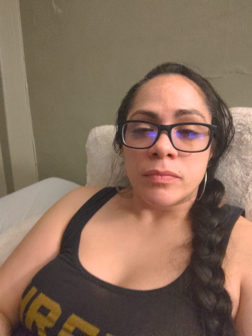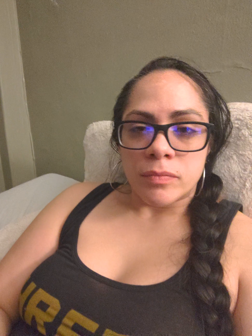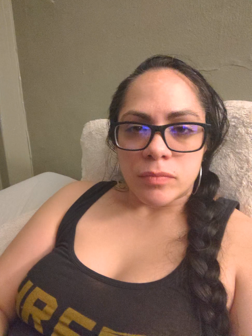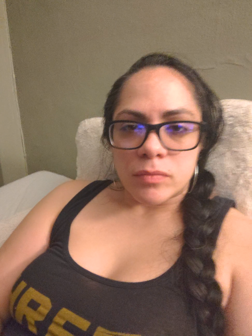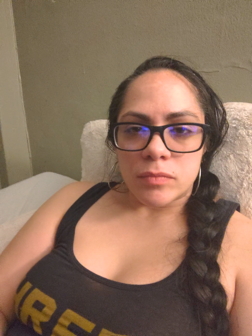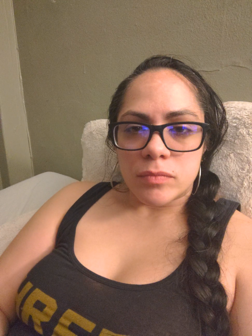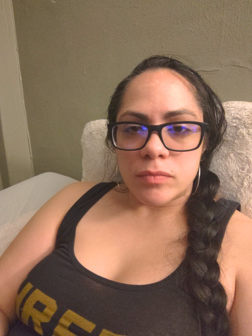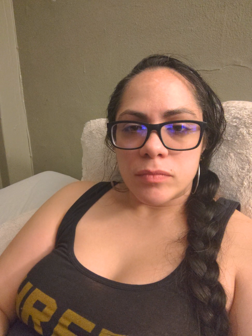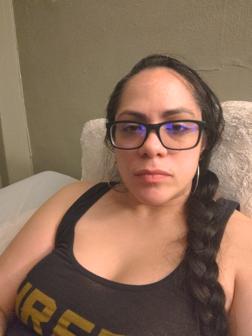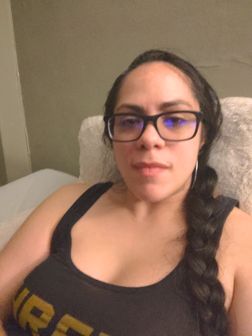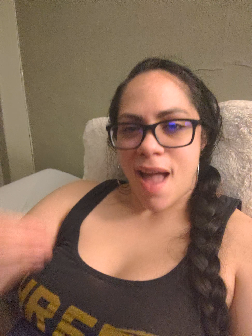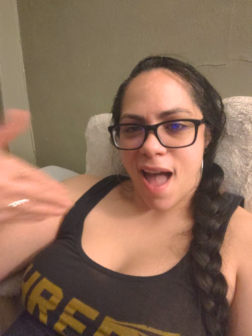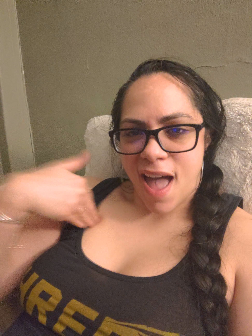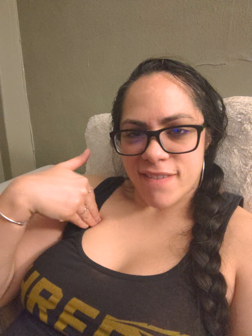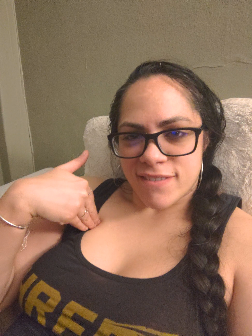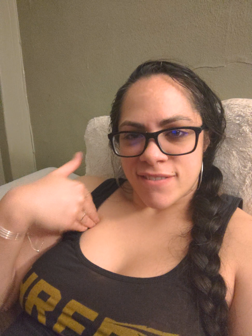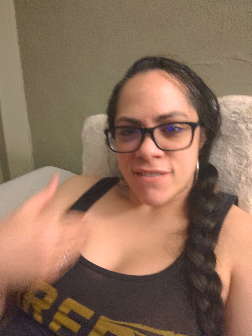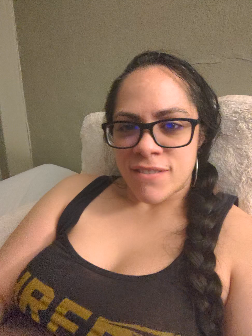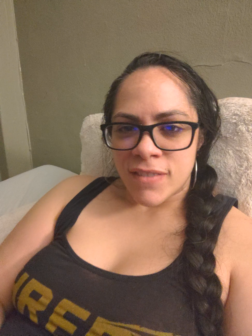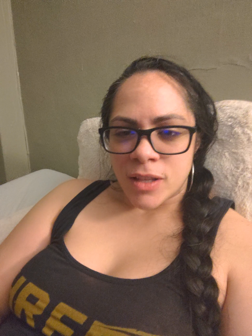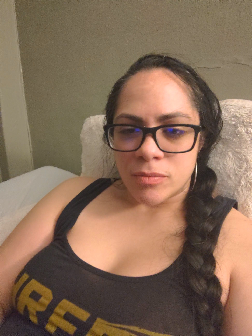have